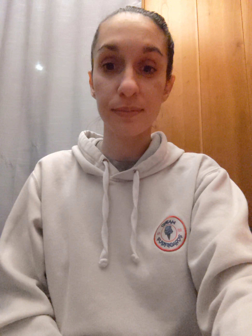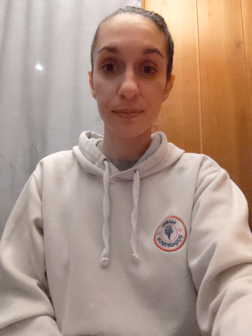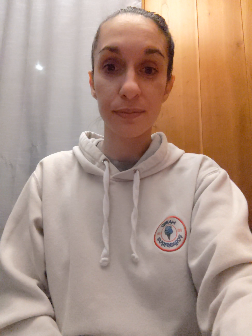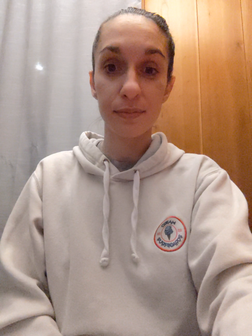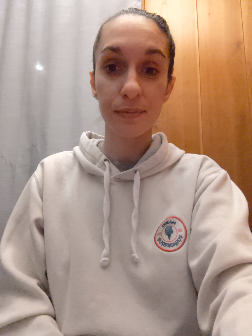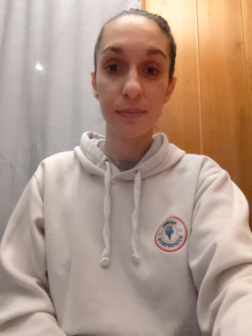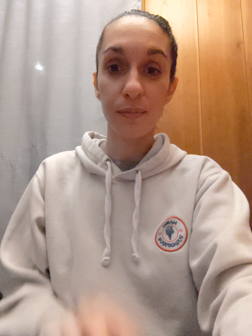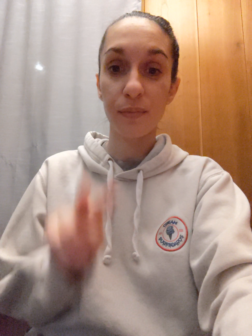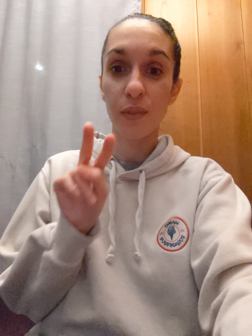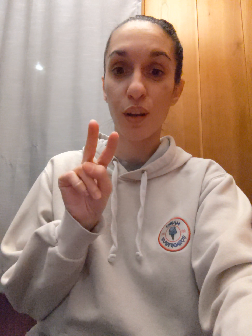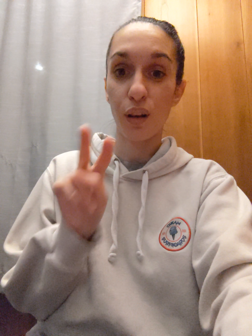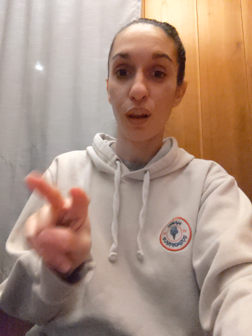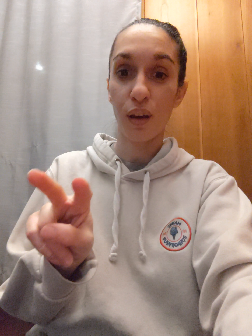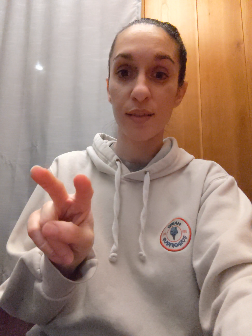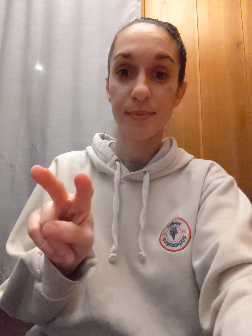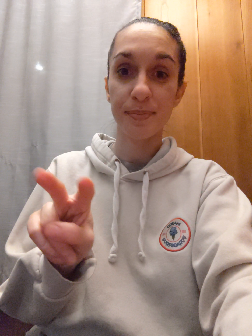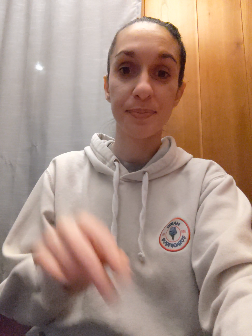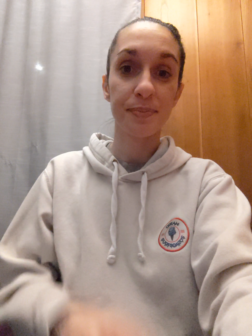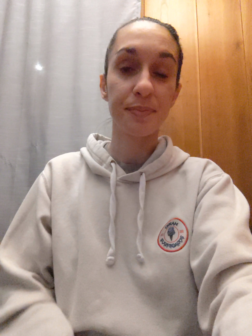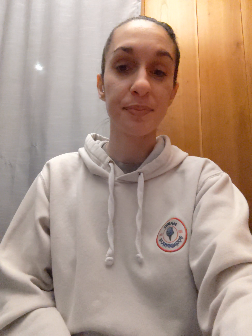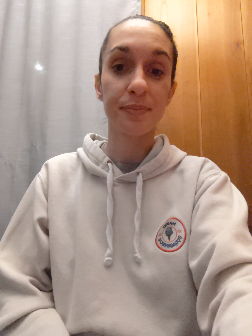look